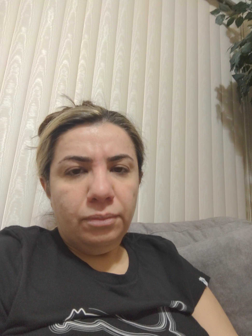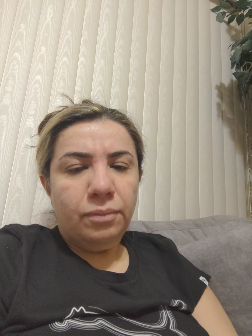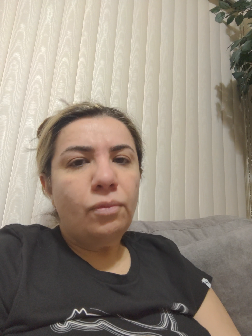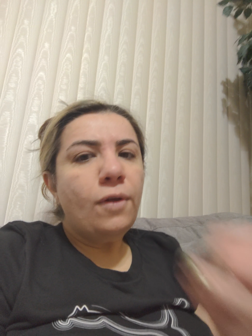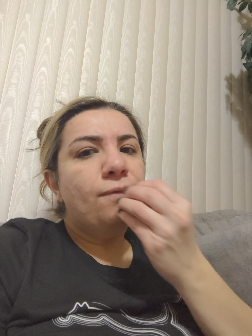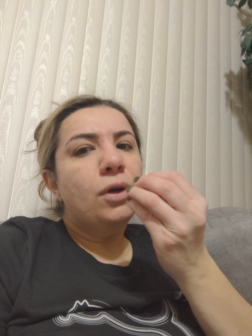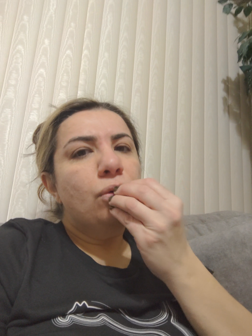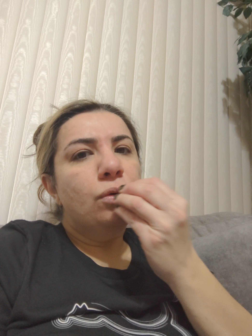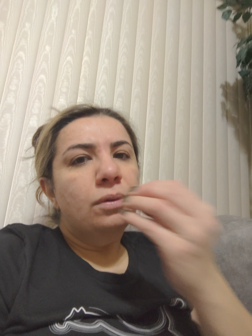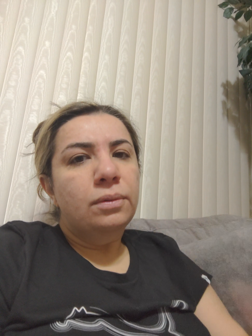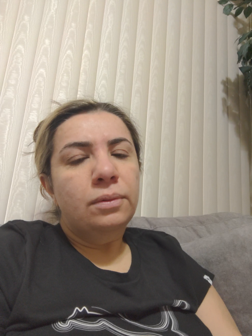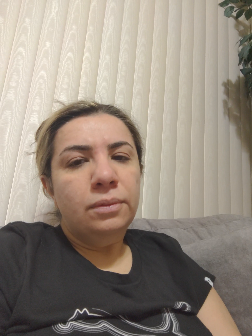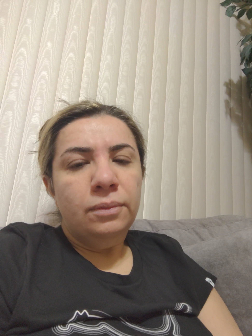food